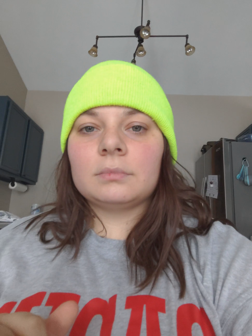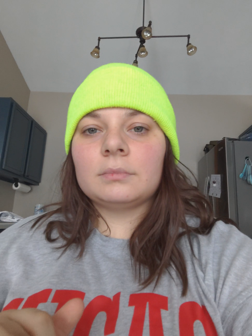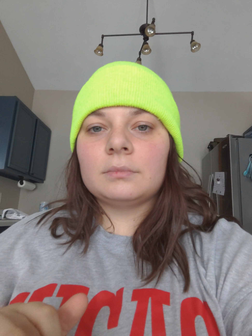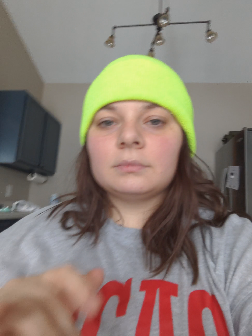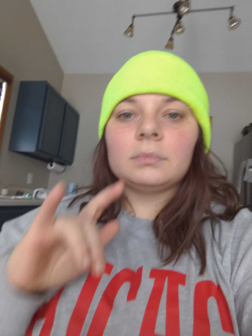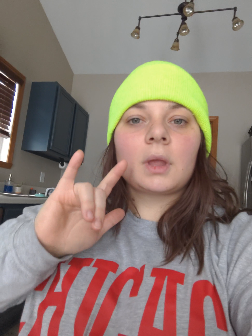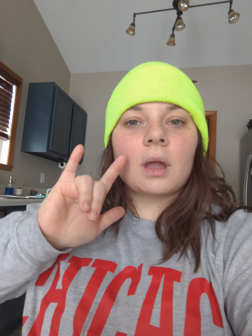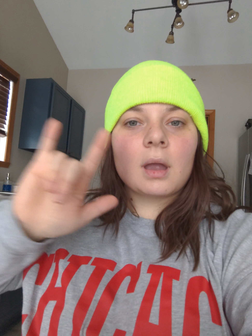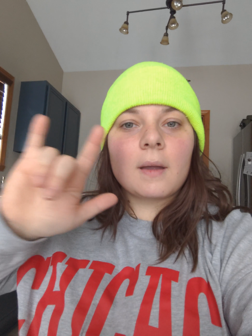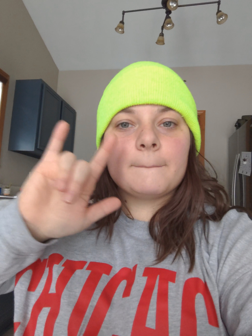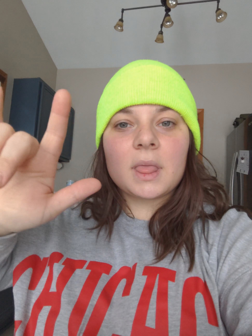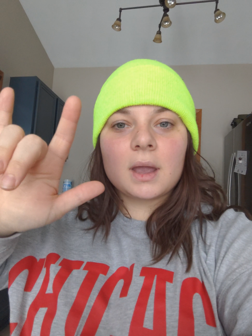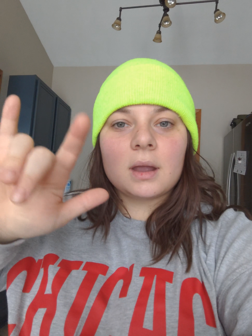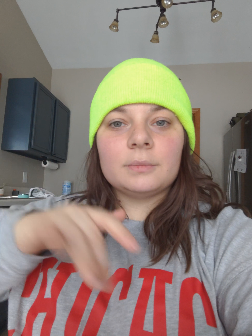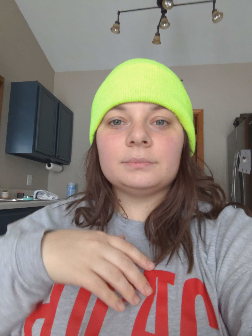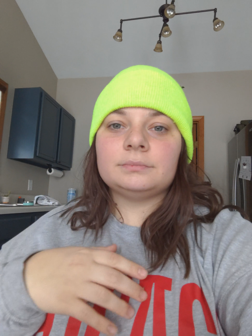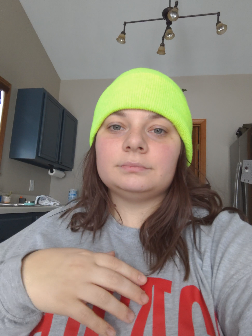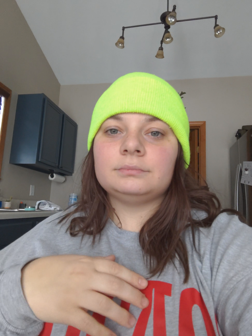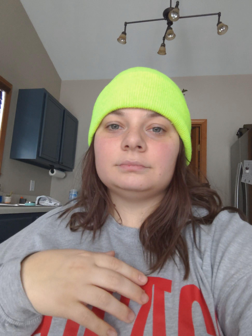airplane